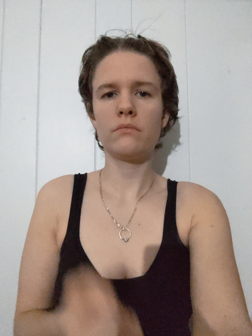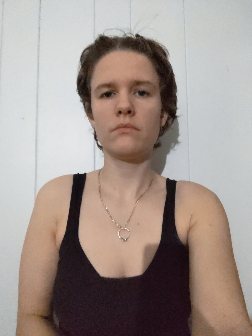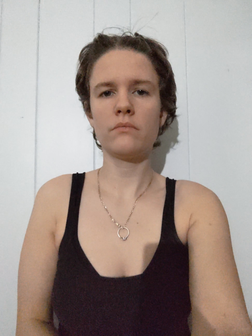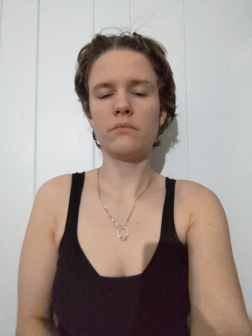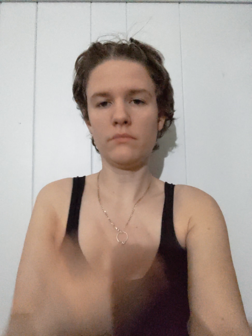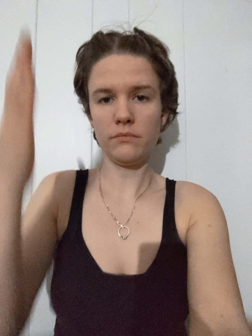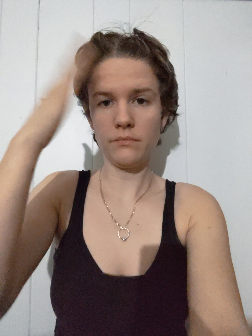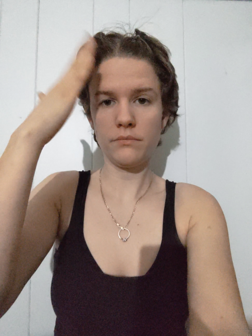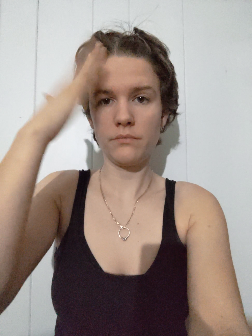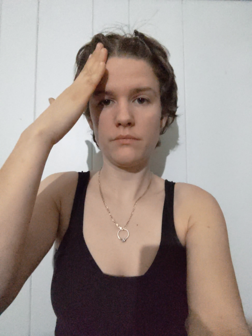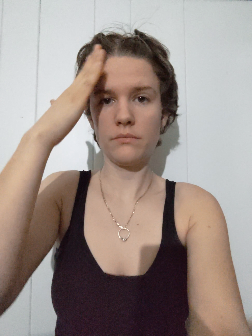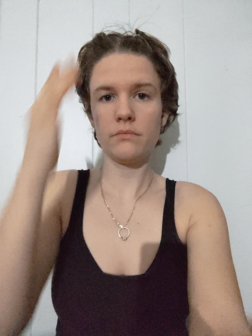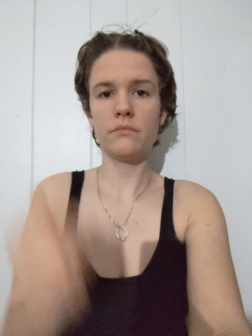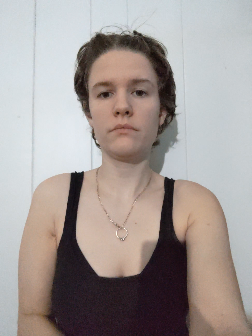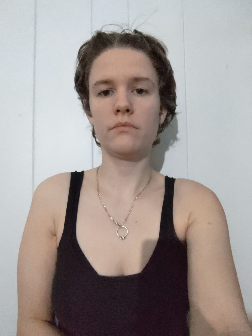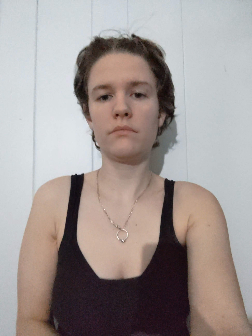hat